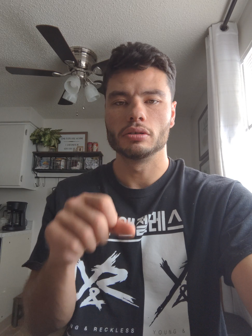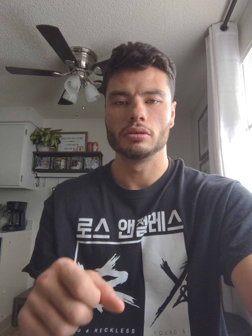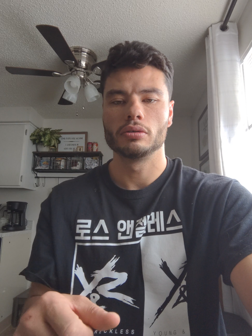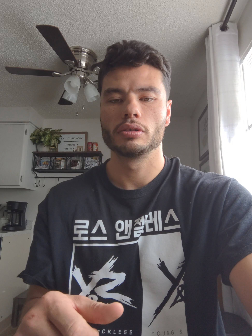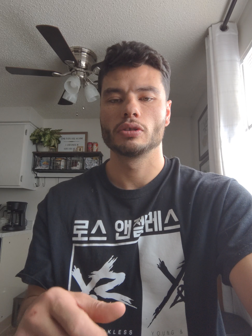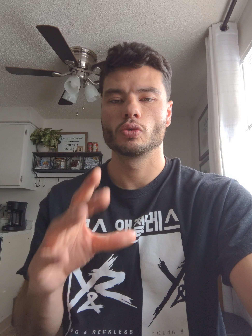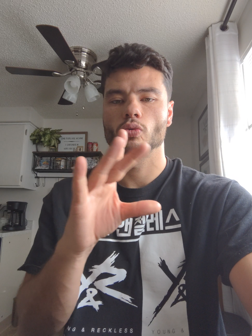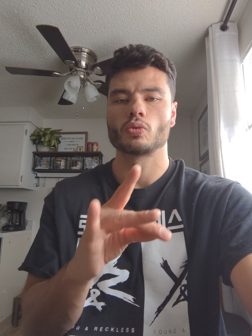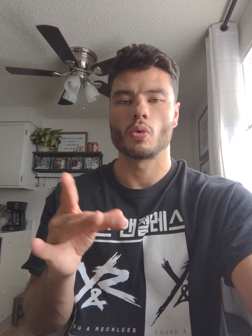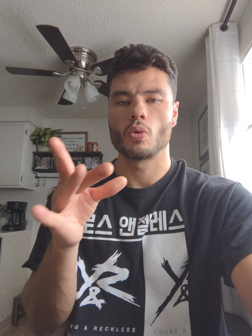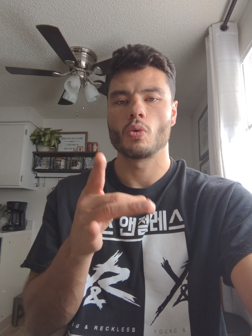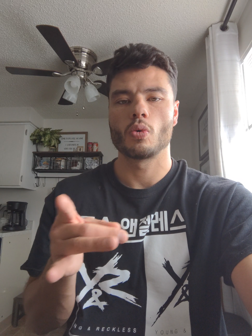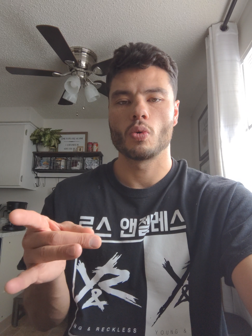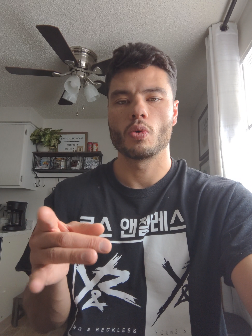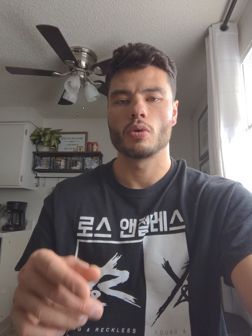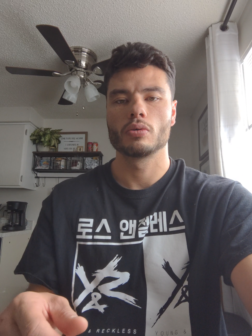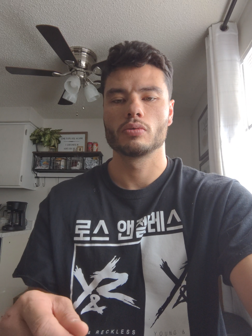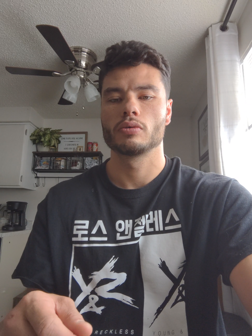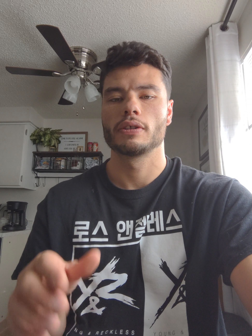story